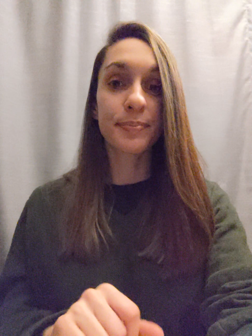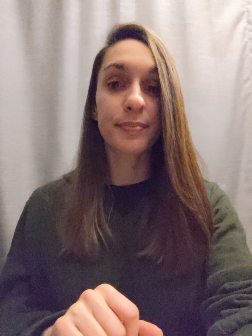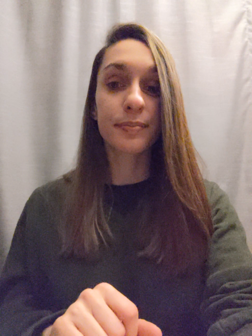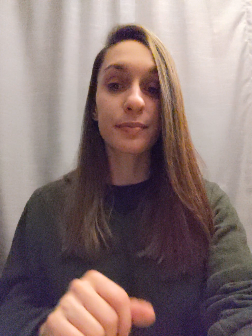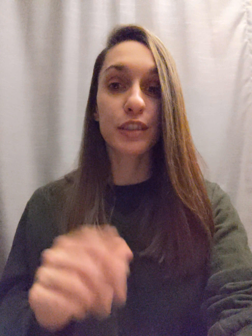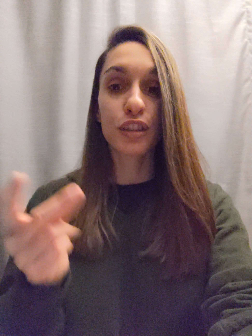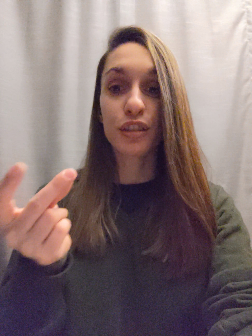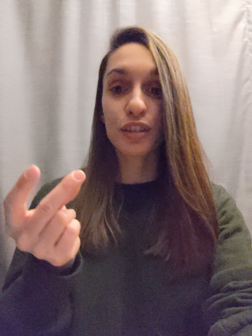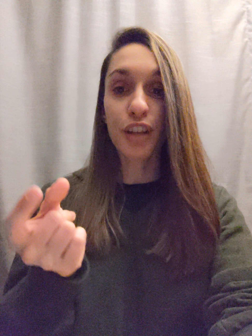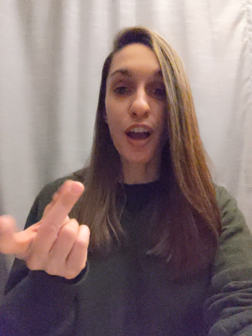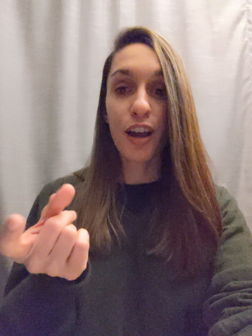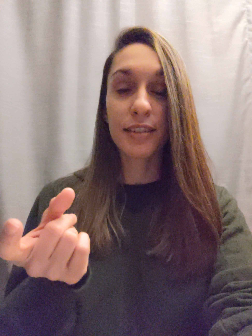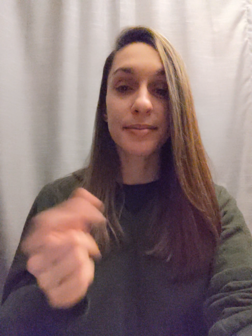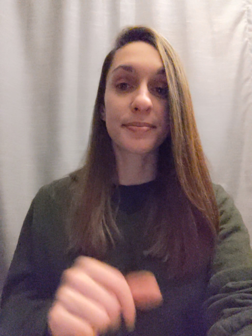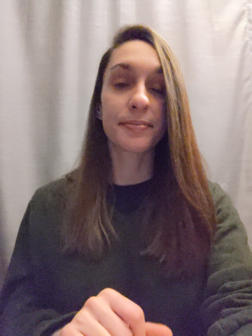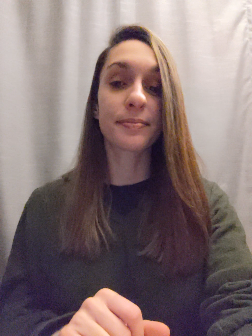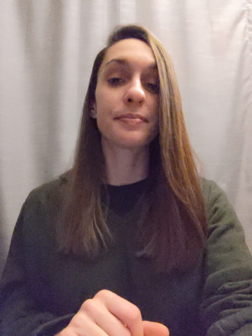dog